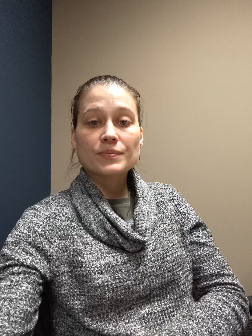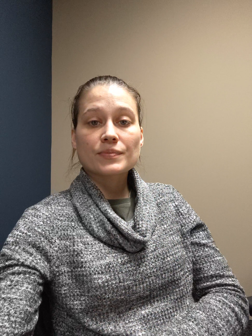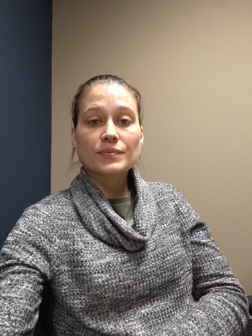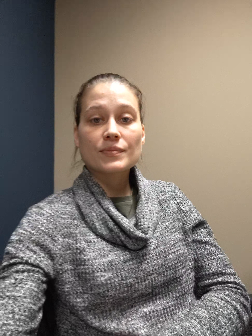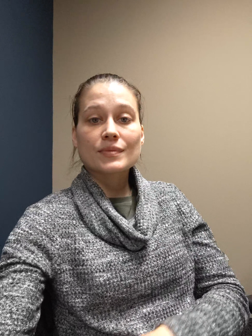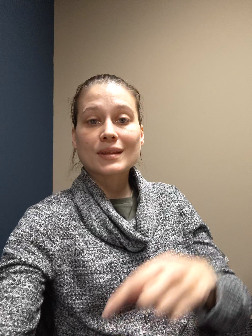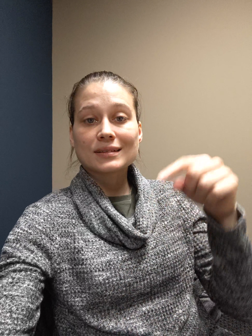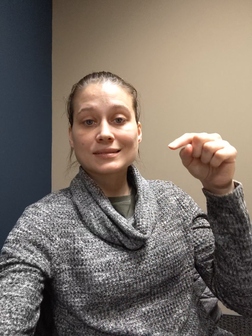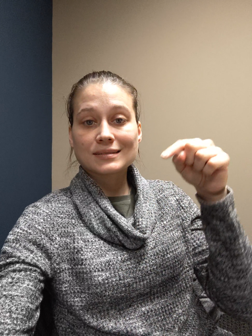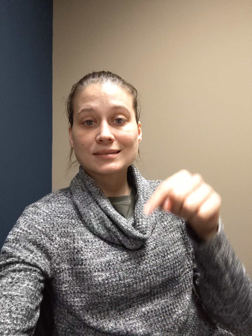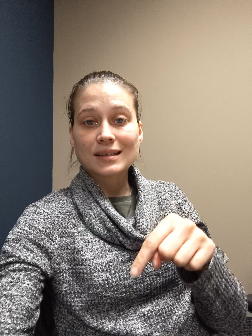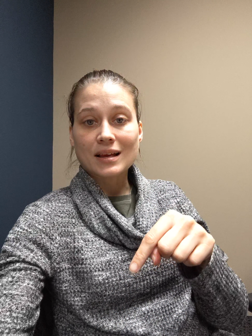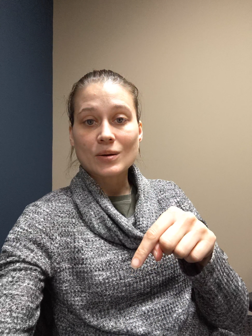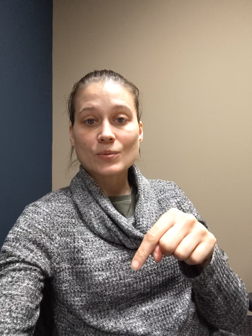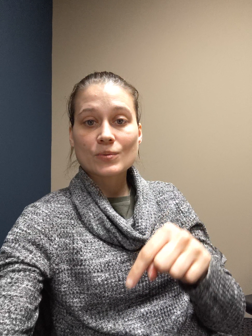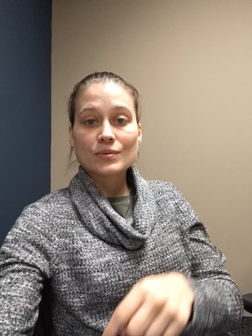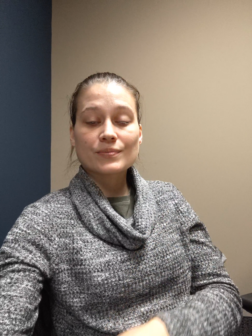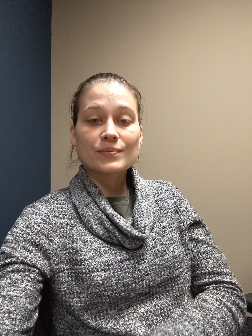down